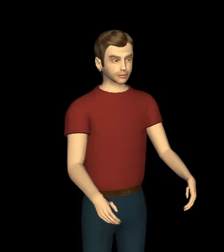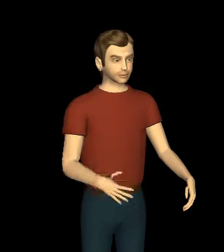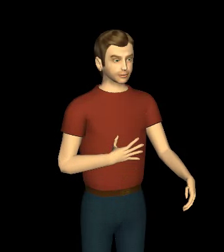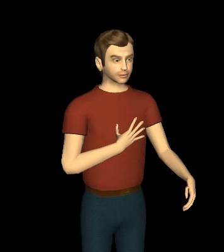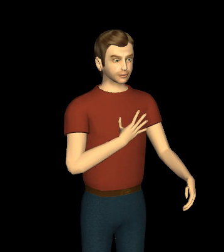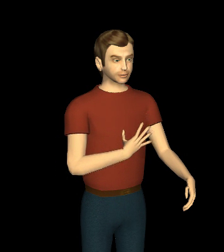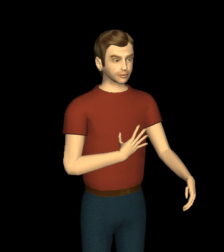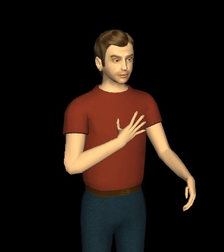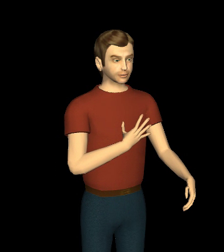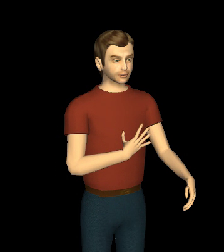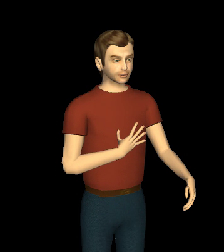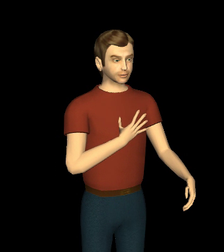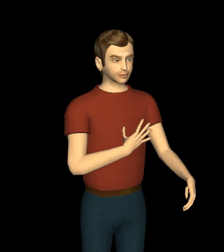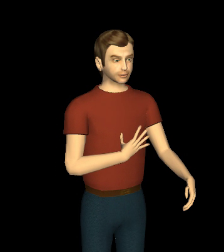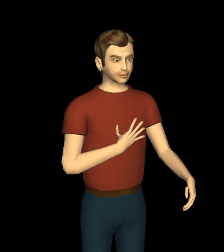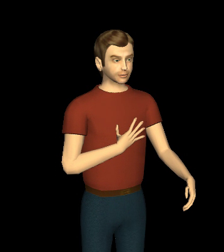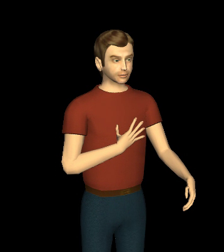يقدر